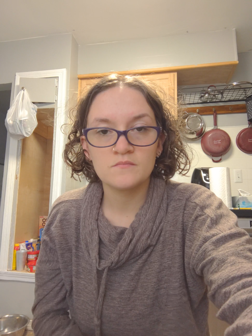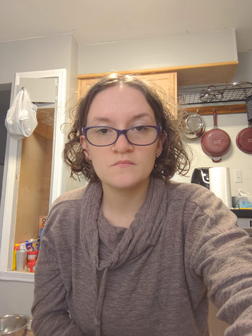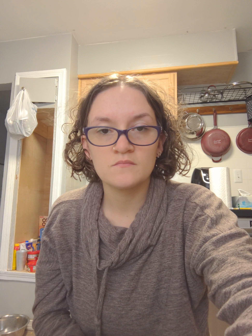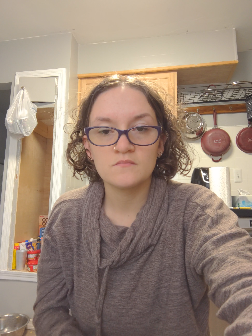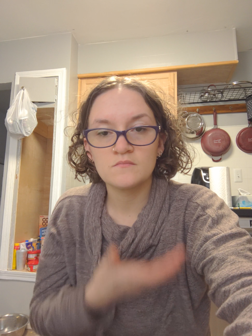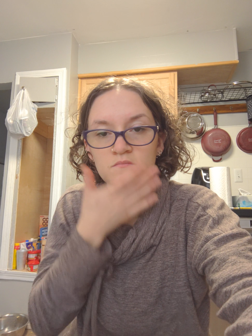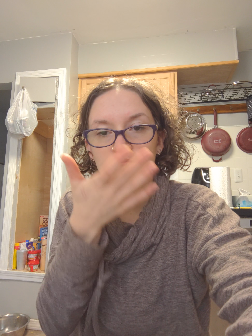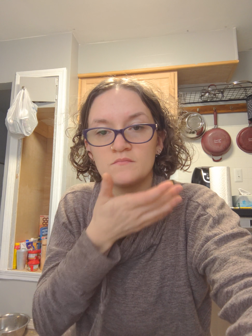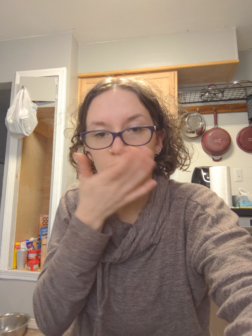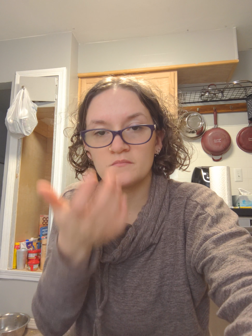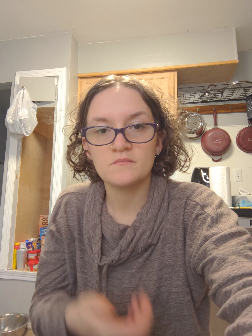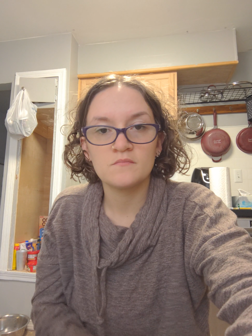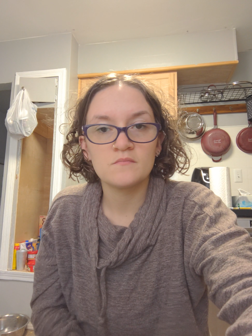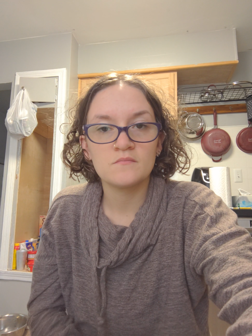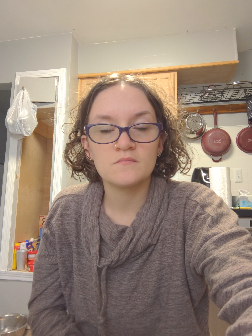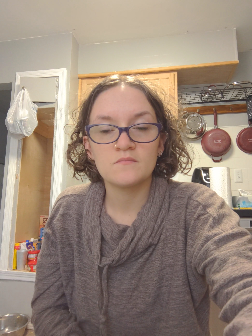grass